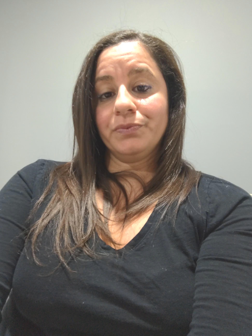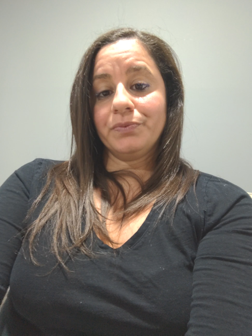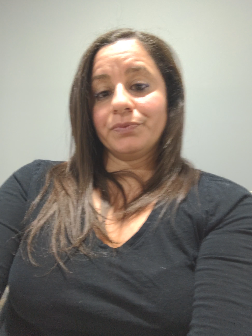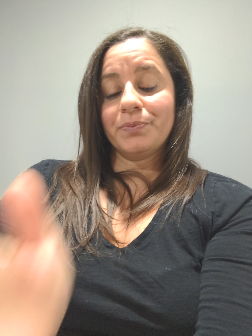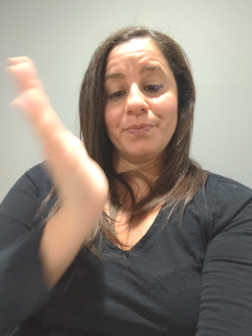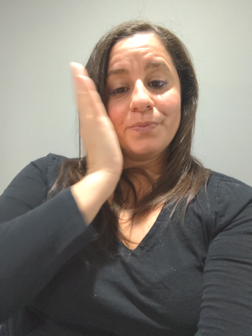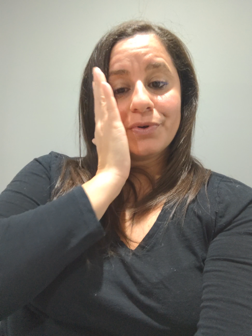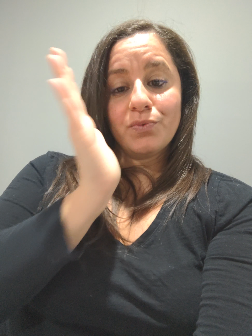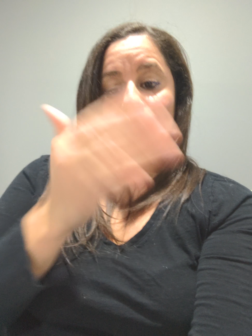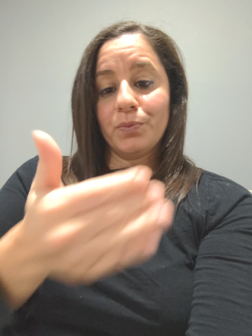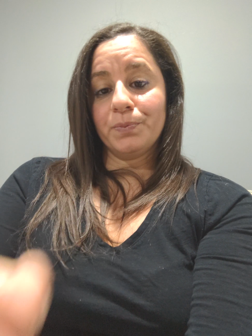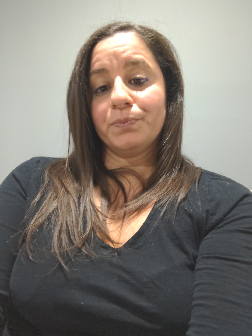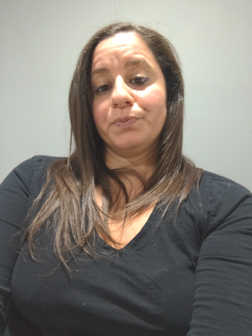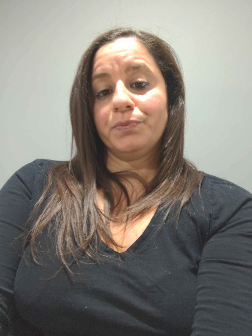bedroom